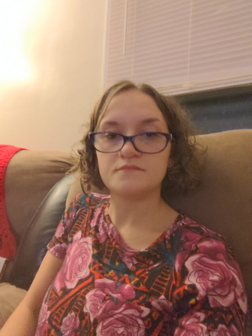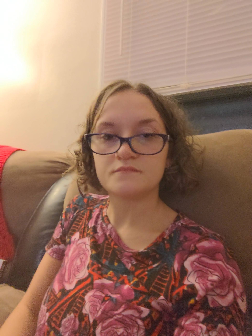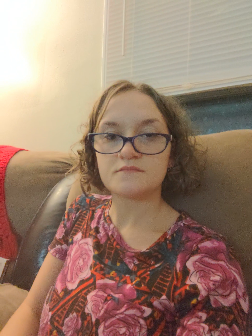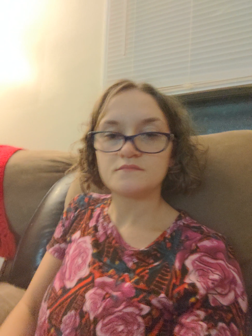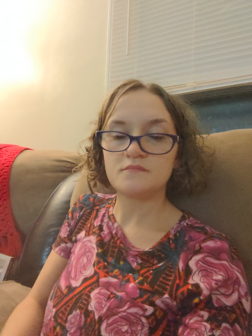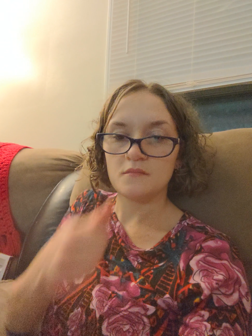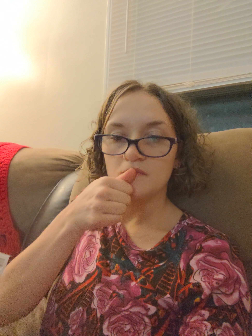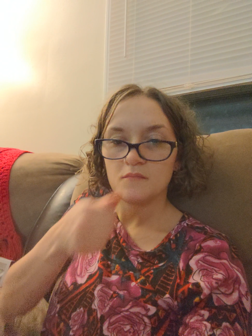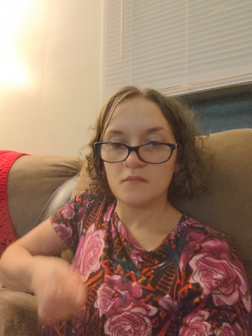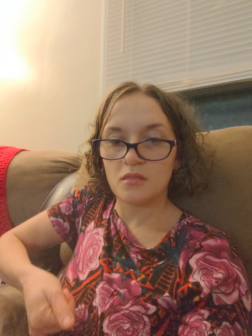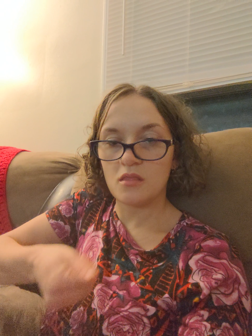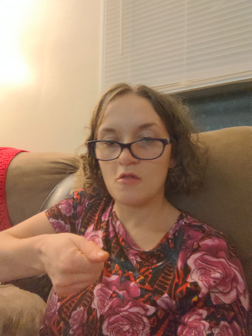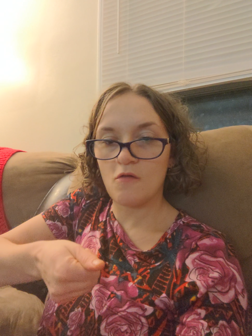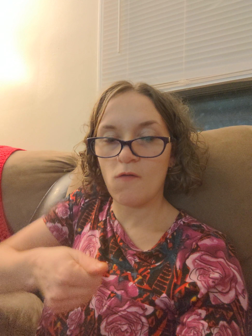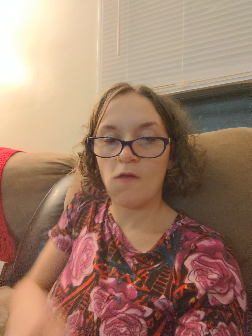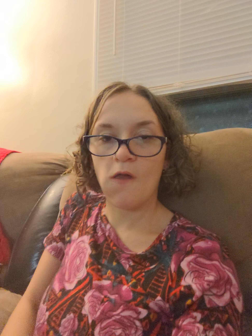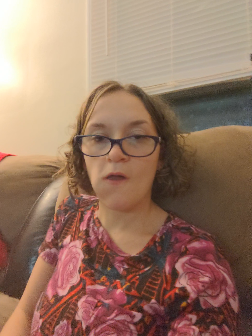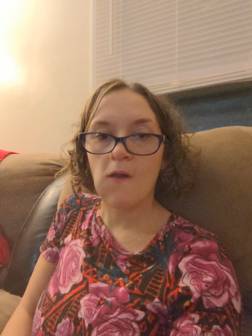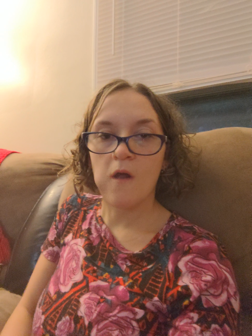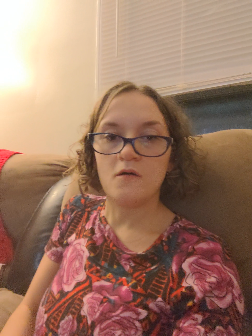hide